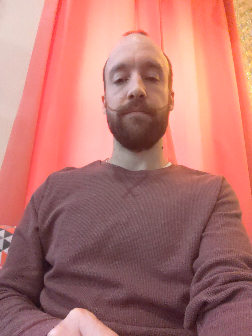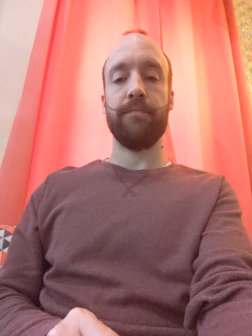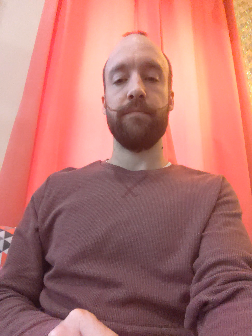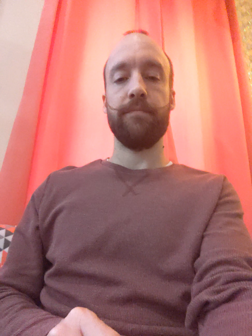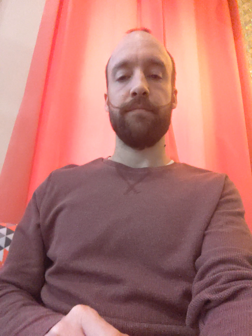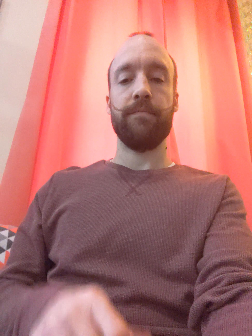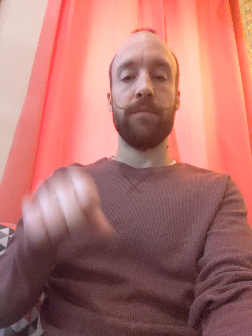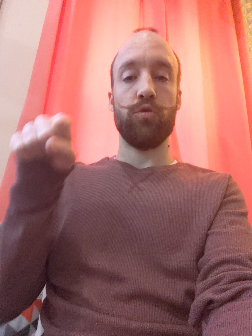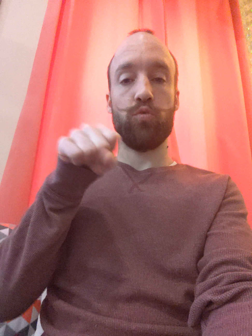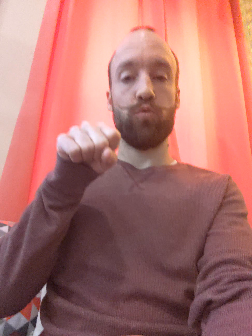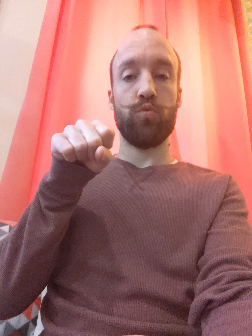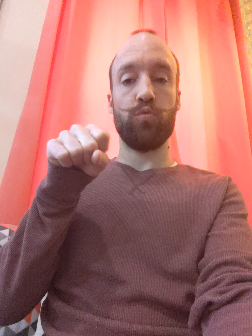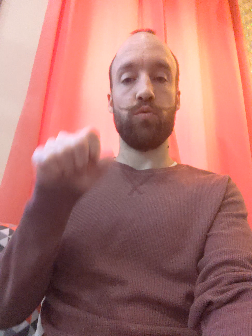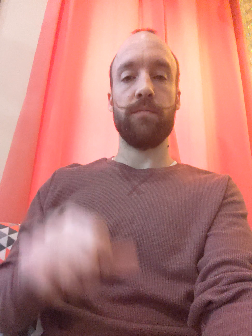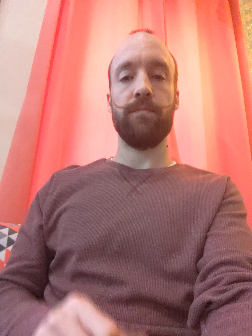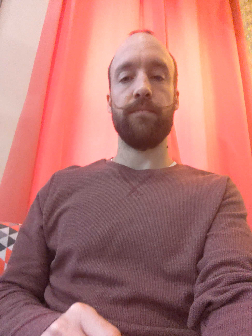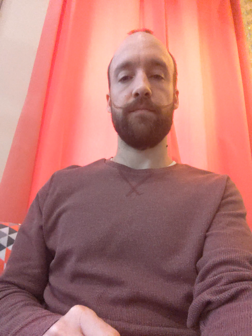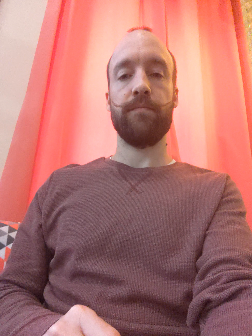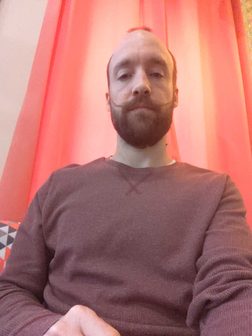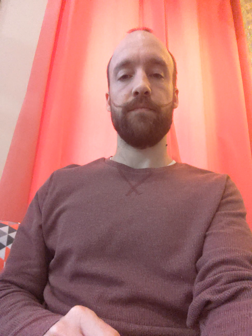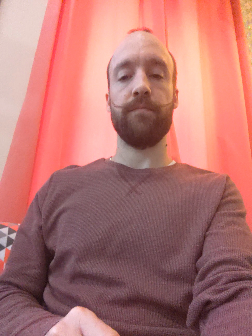shoe